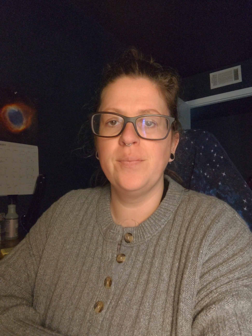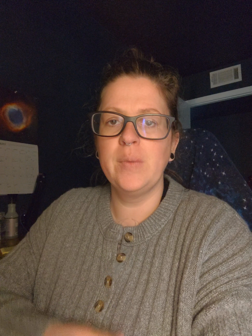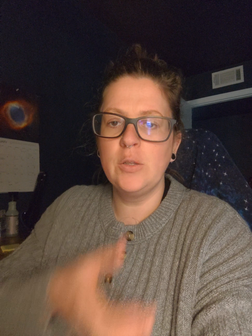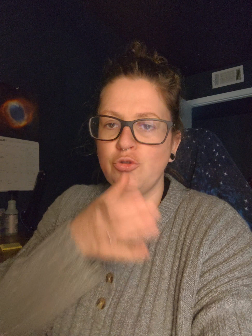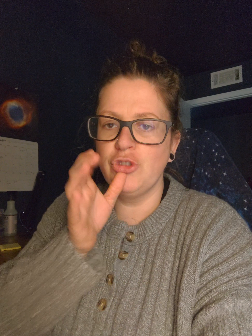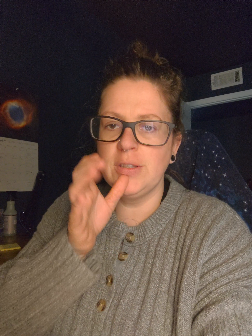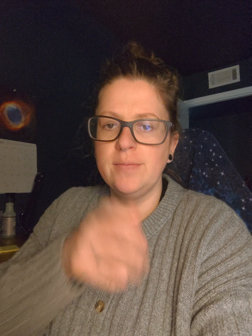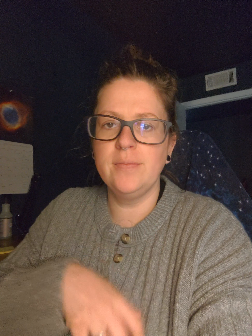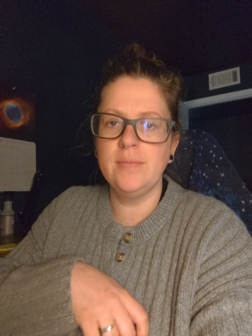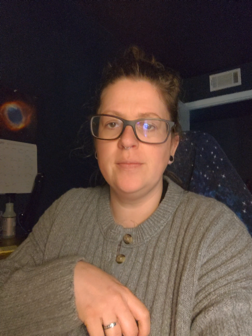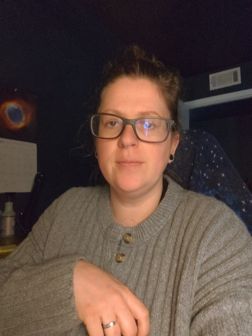drink